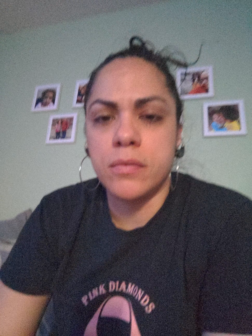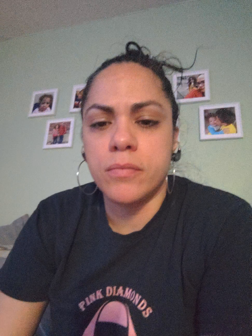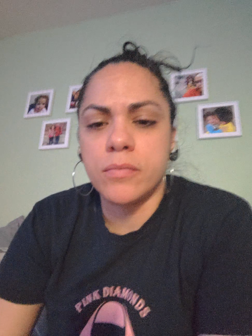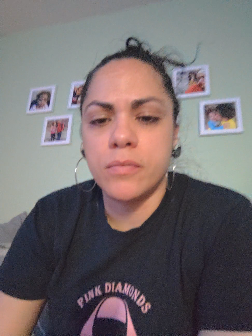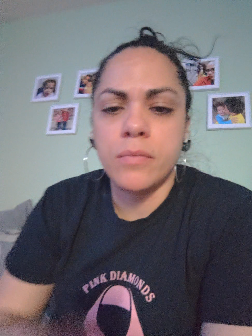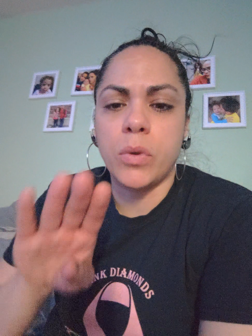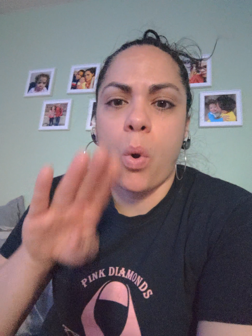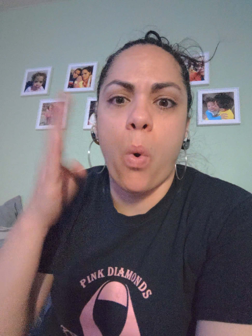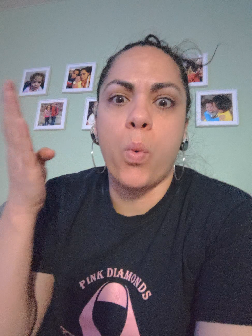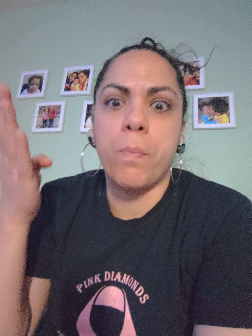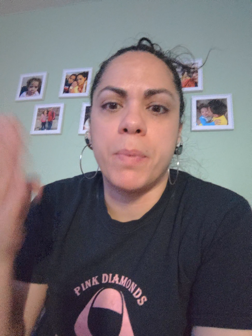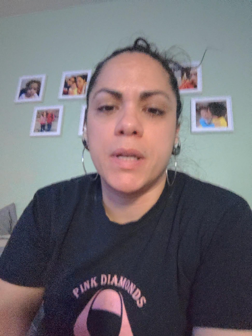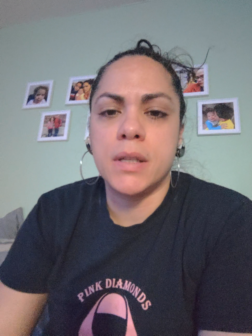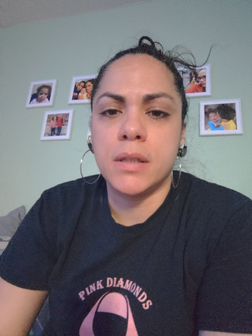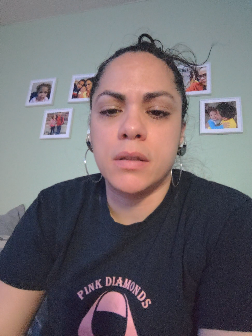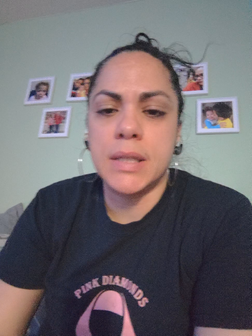open